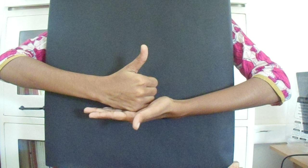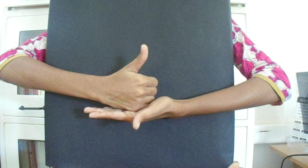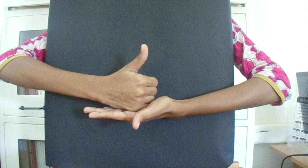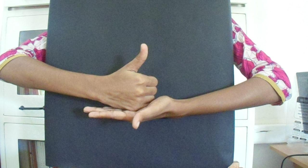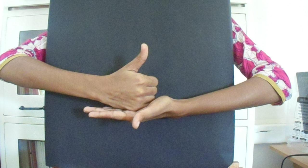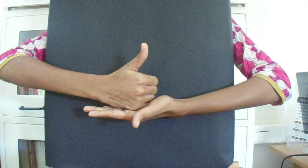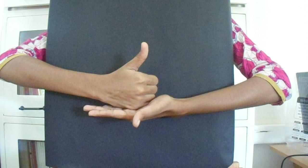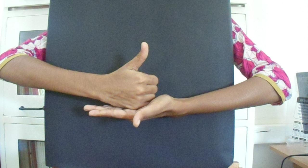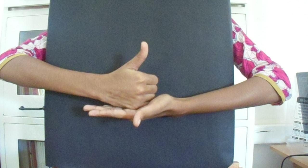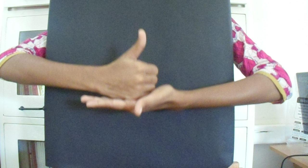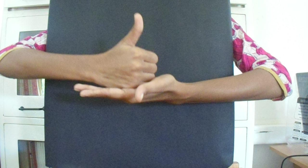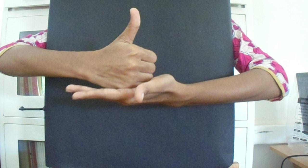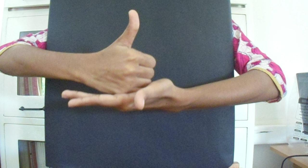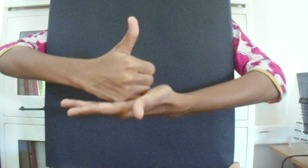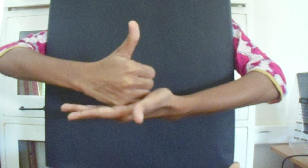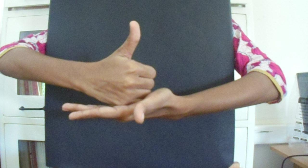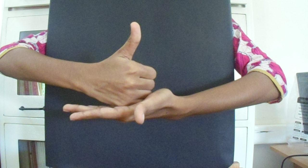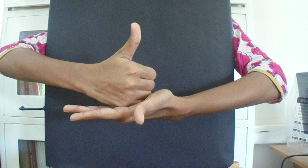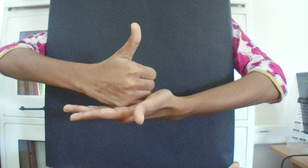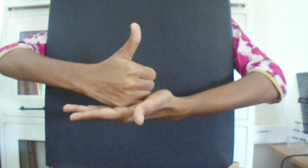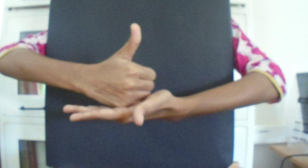help